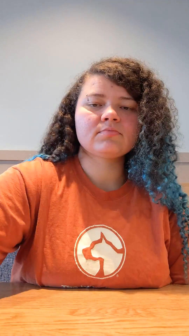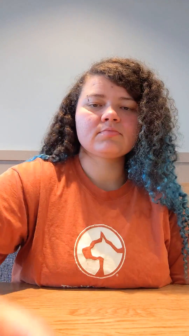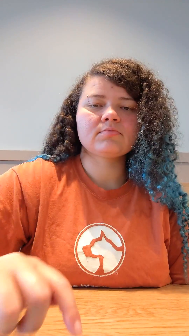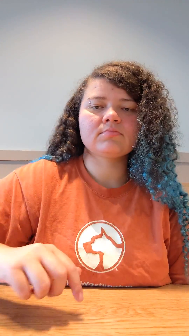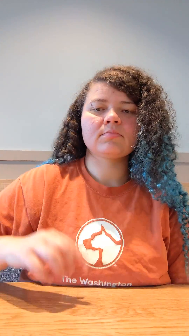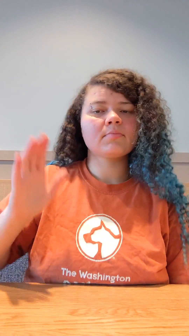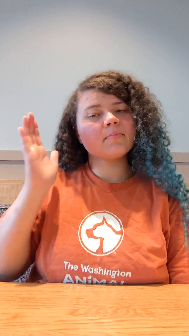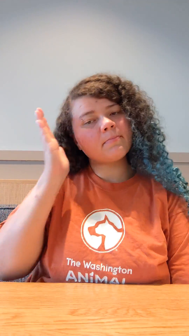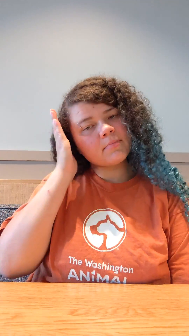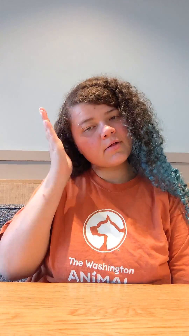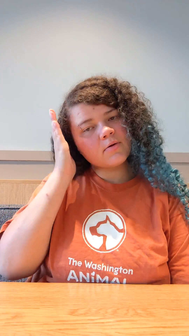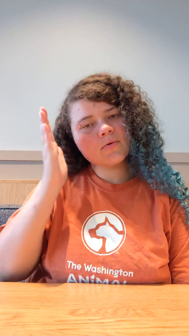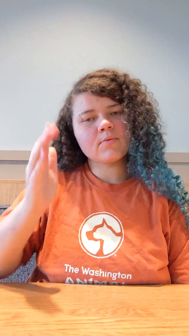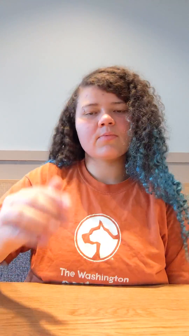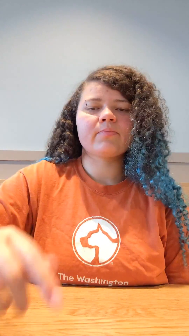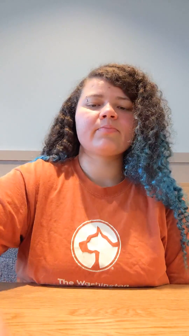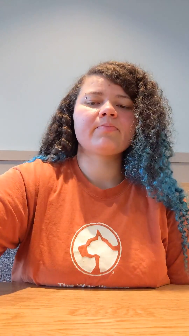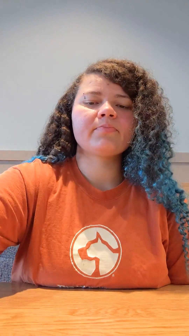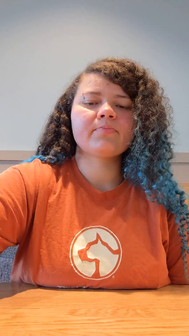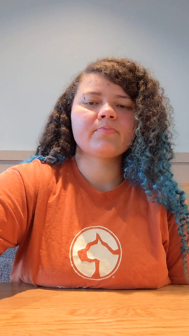pillow